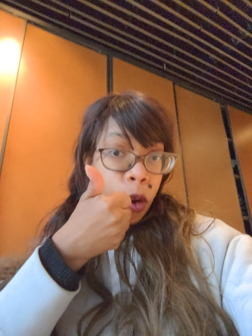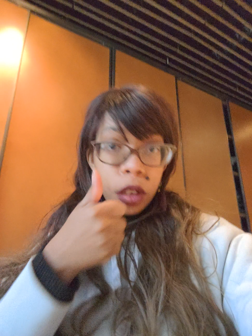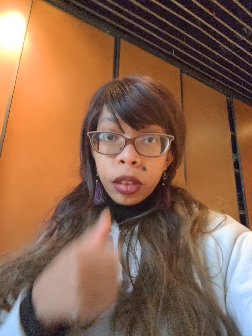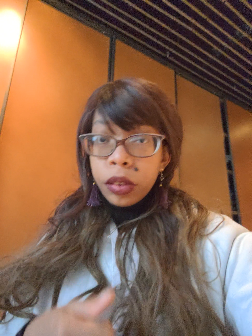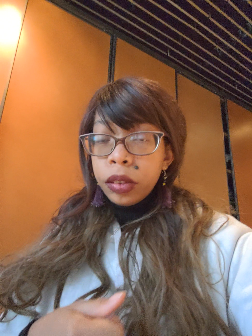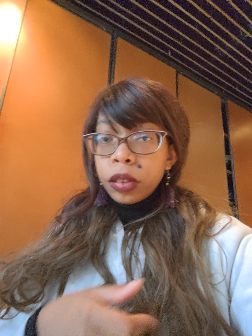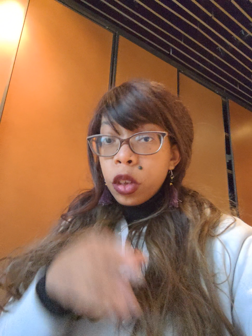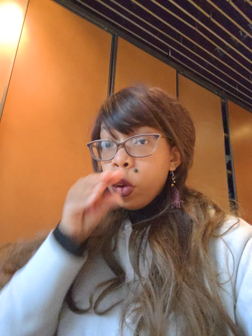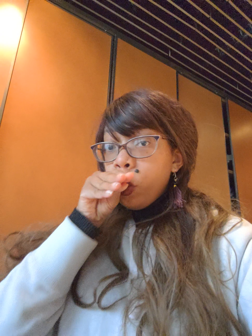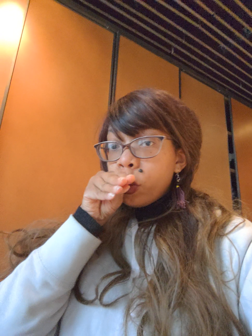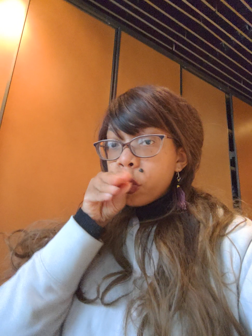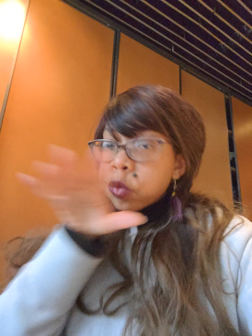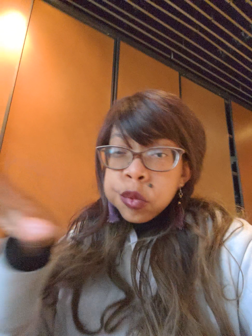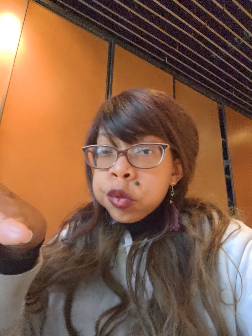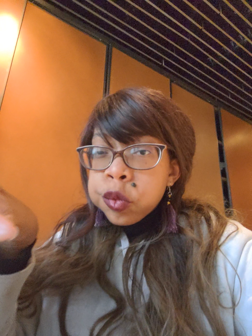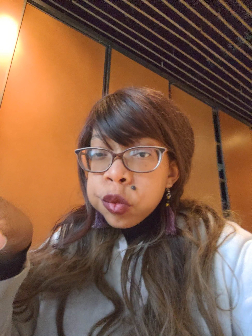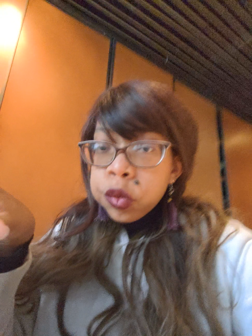blow